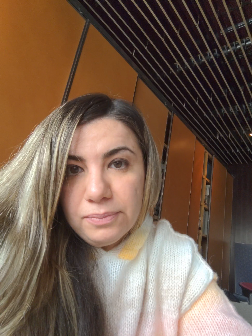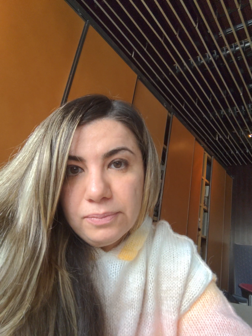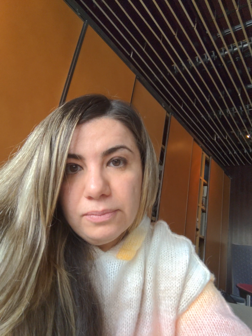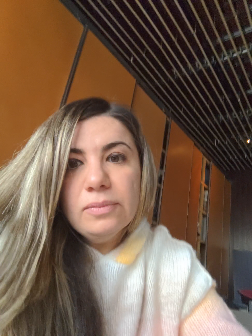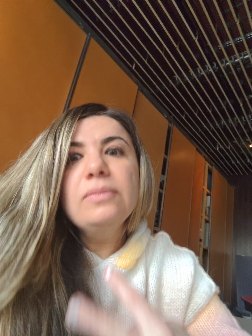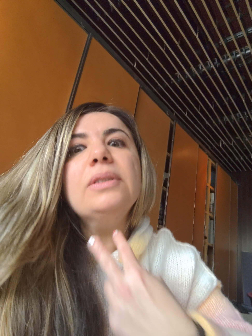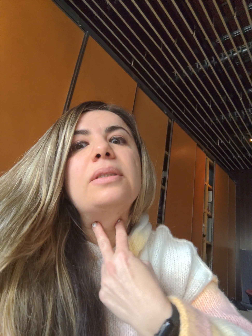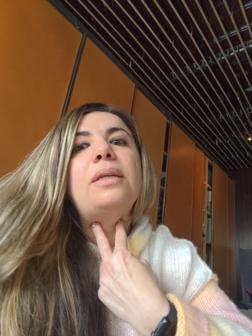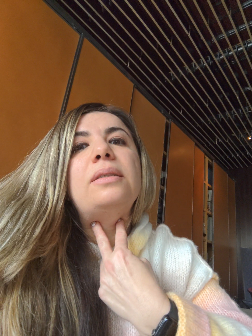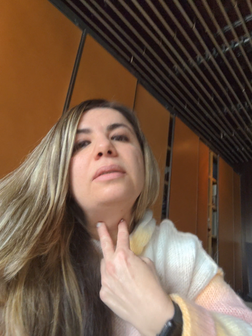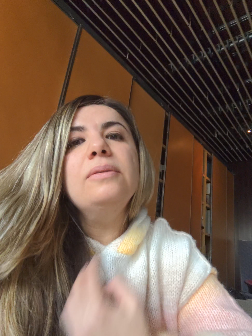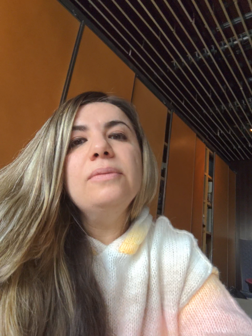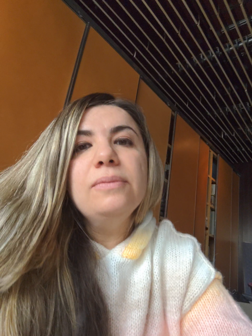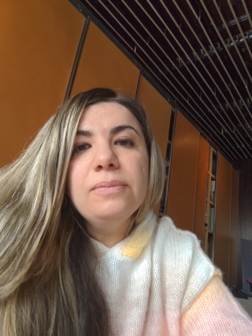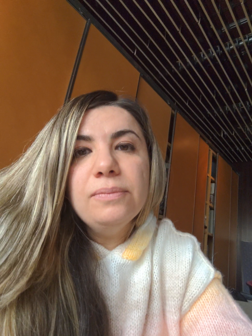stuck